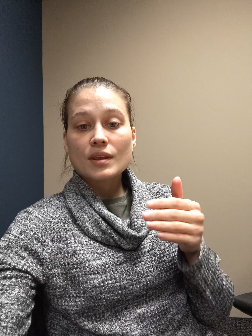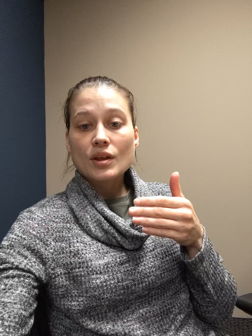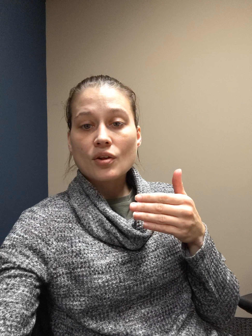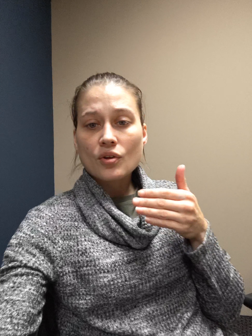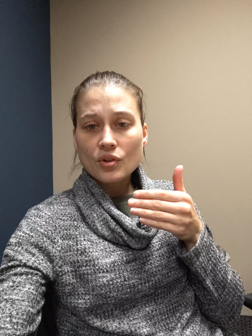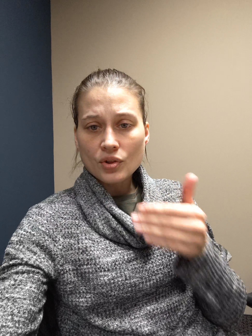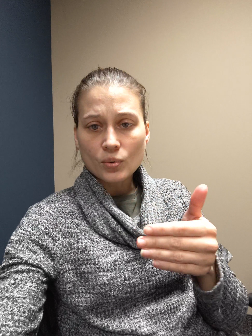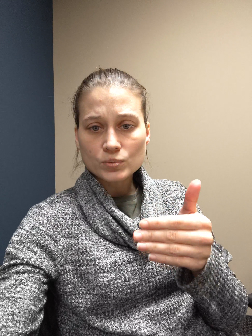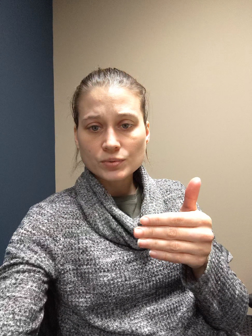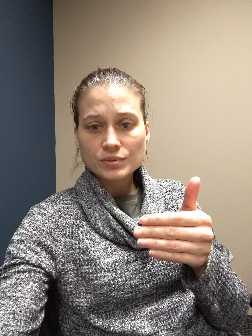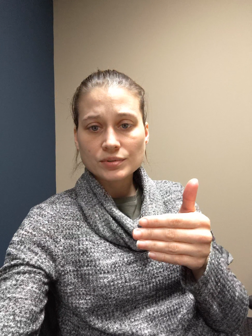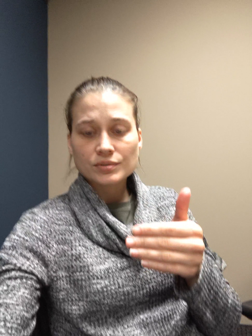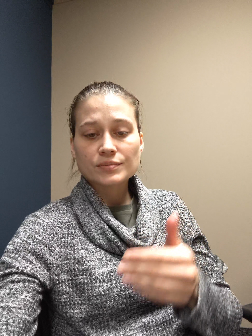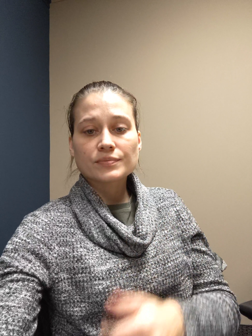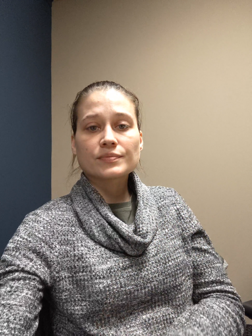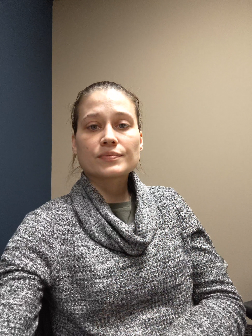close